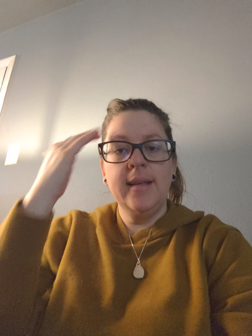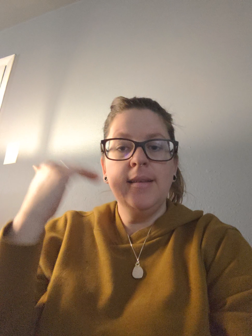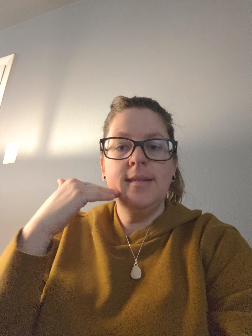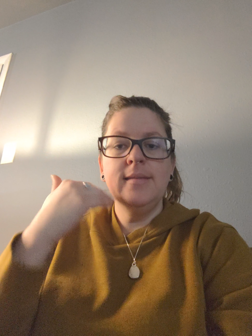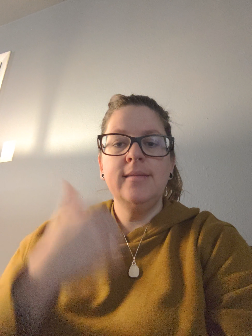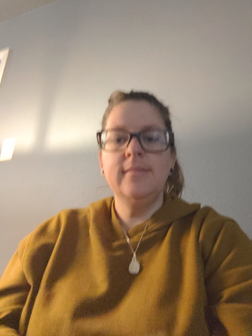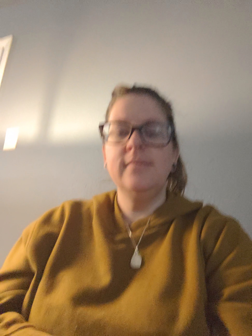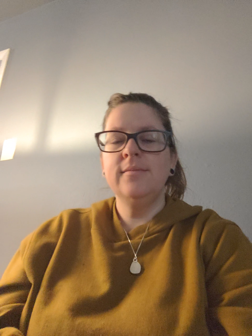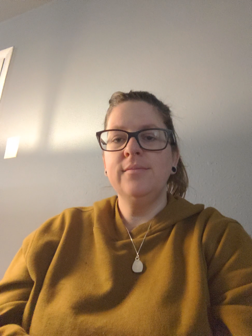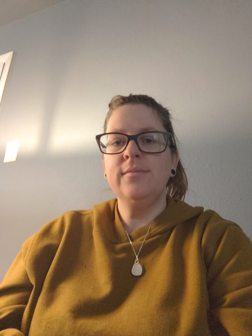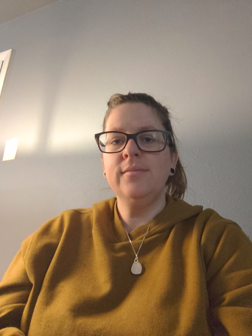head